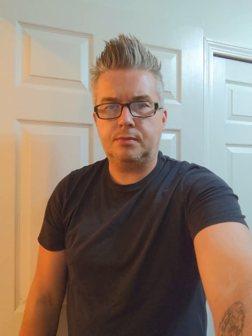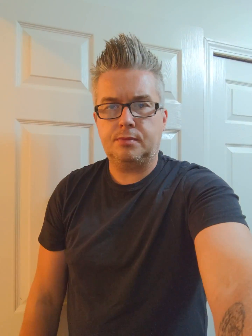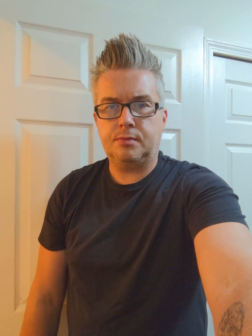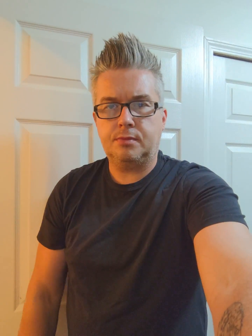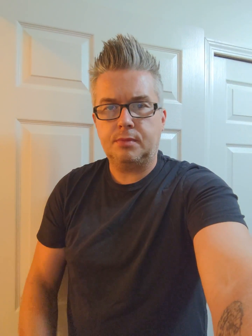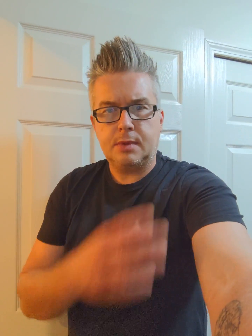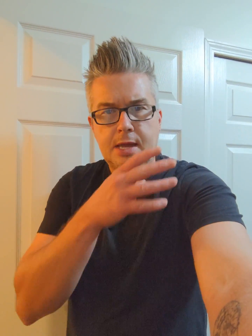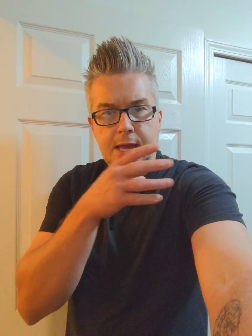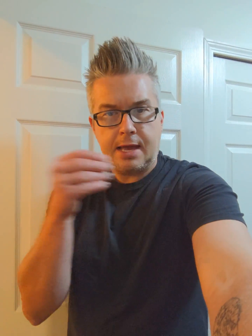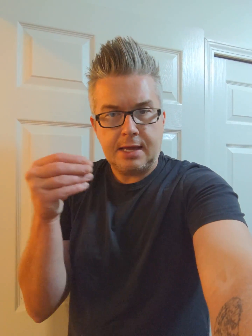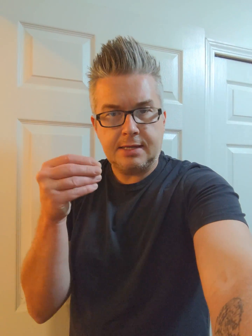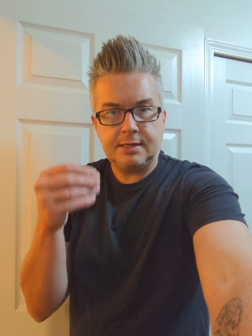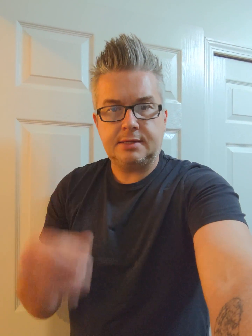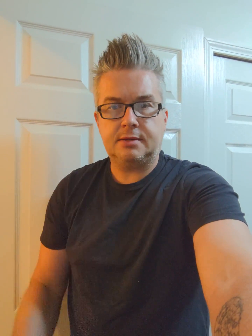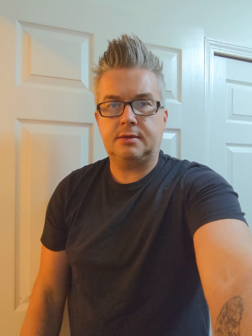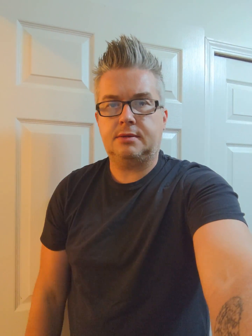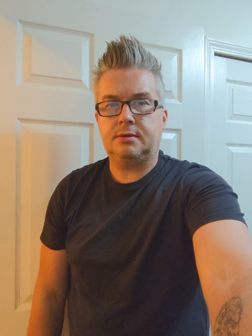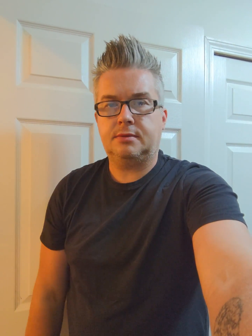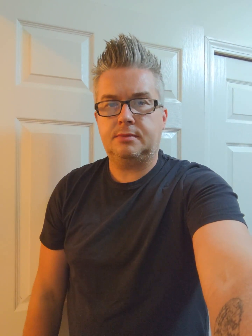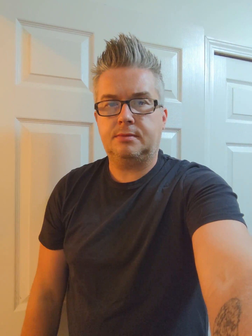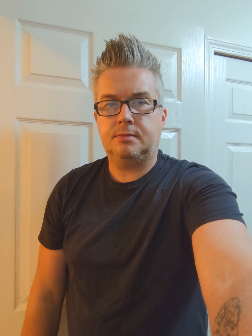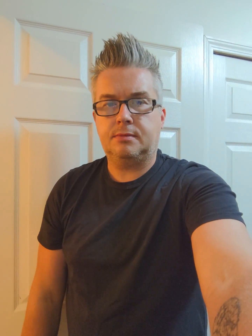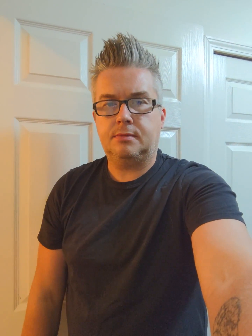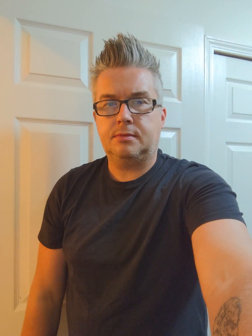and